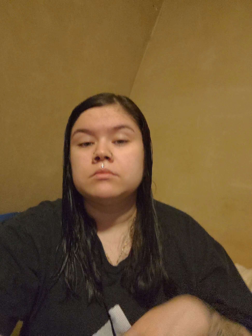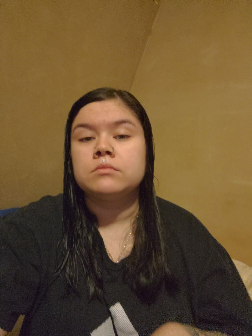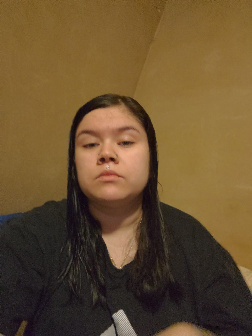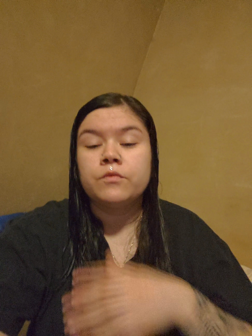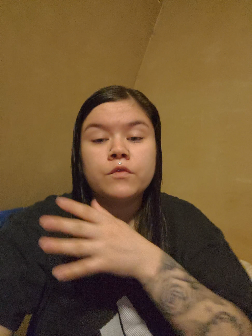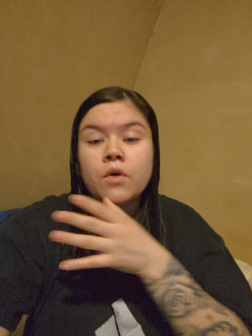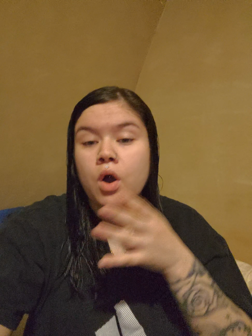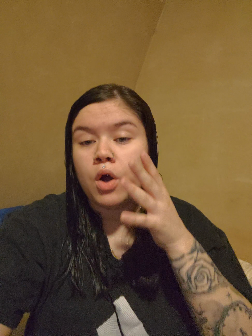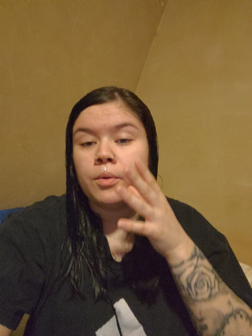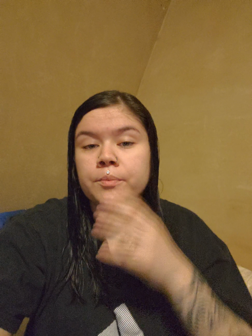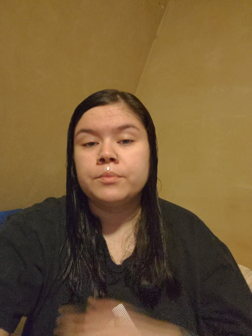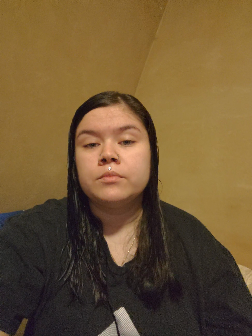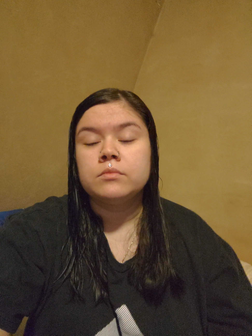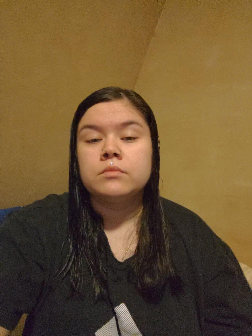farm